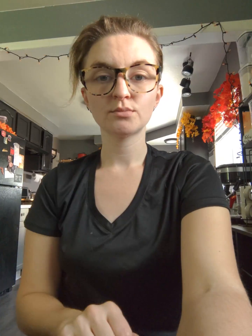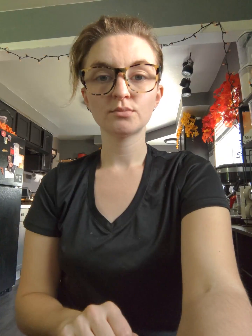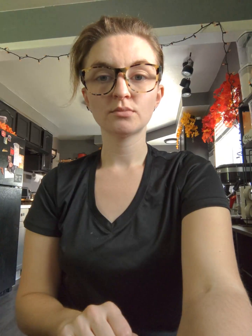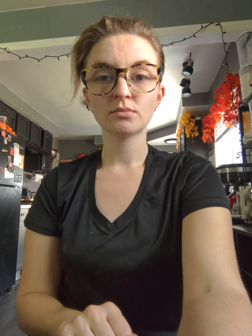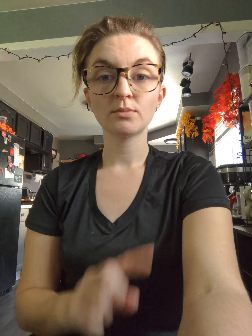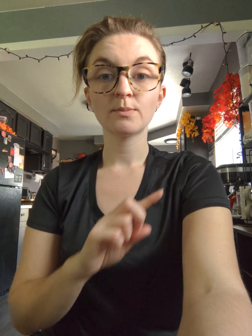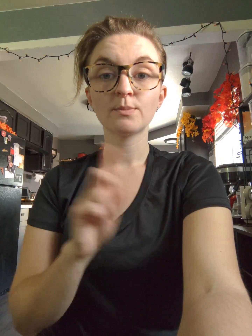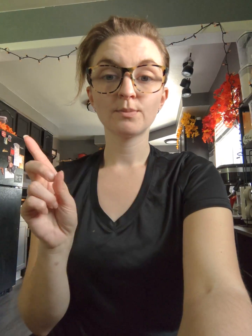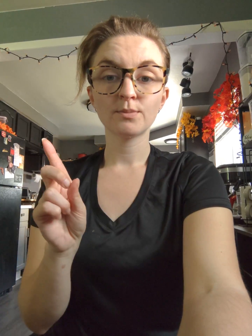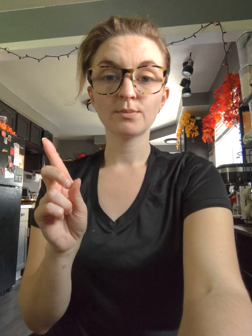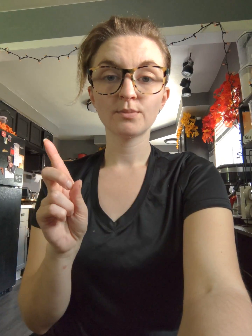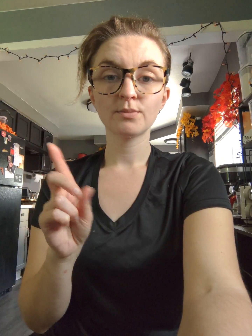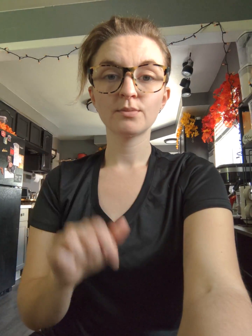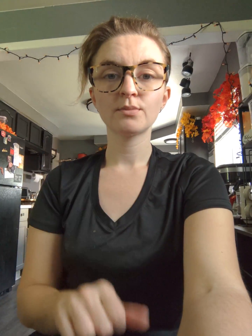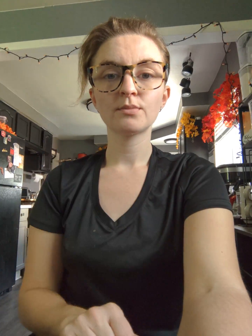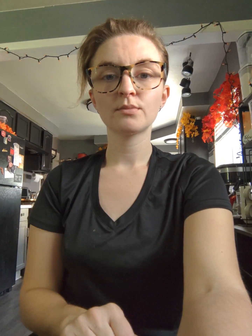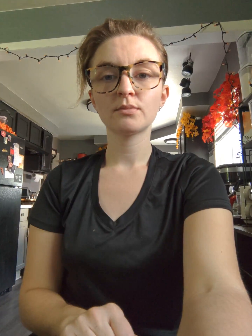but